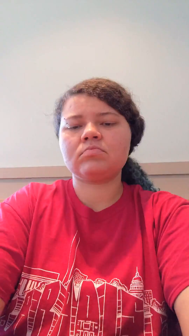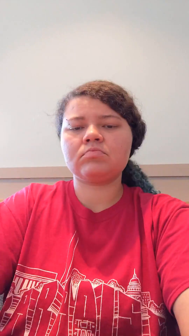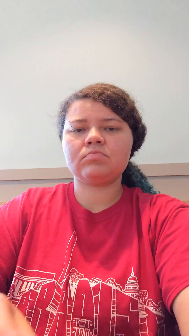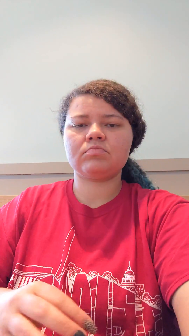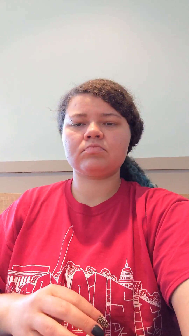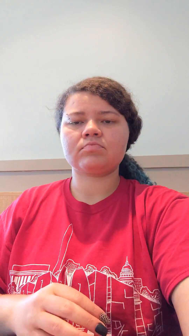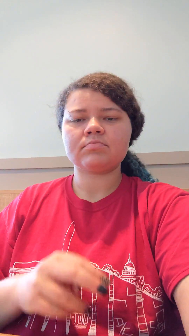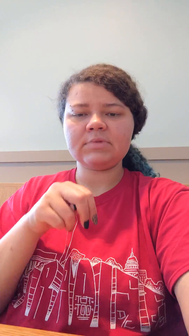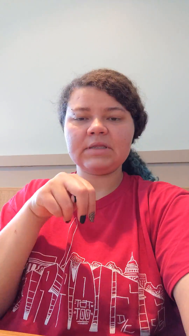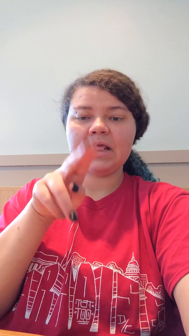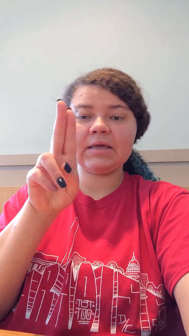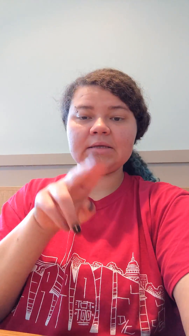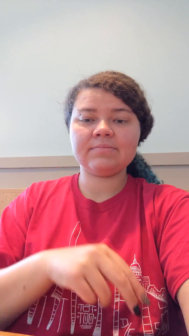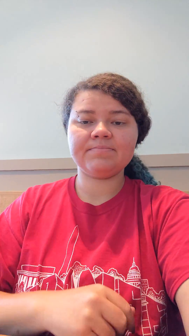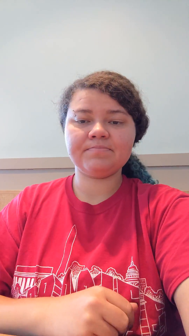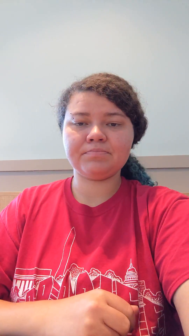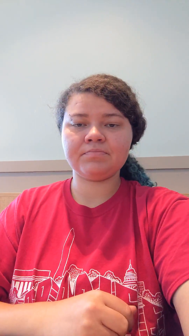lick